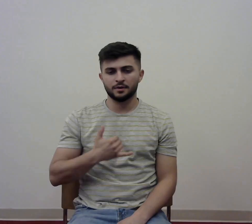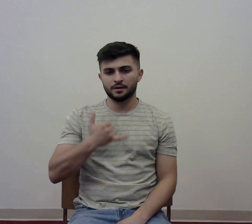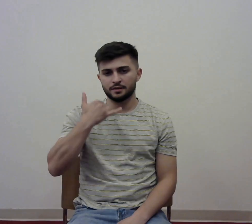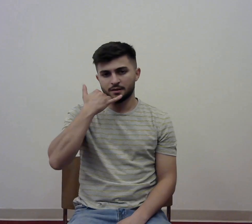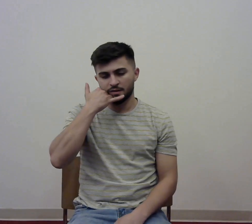telefon